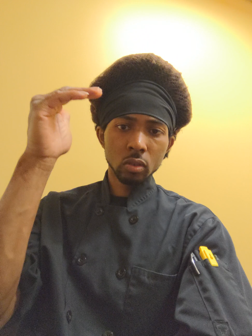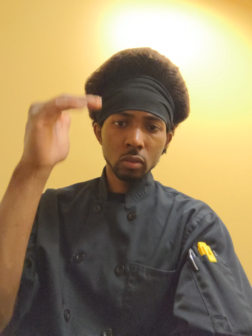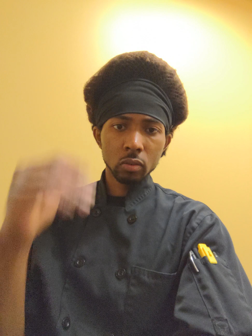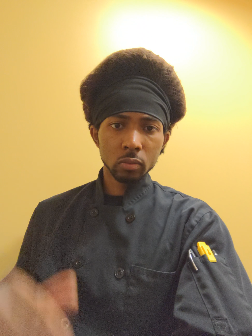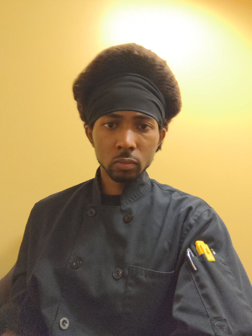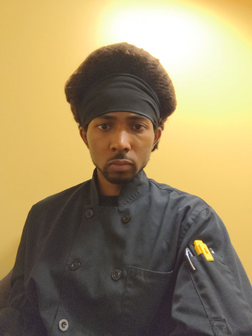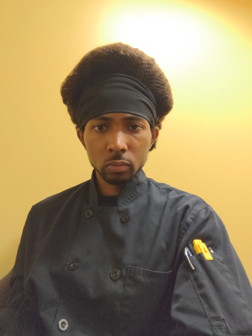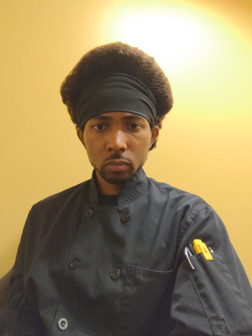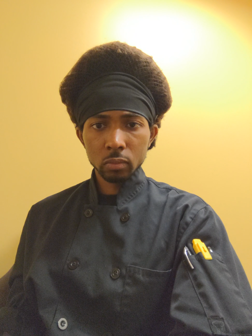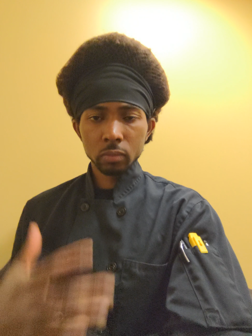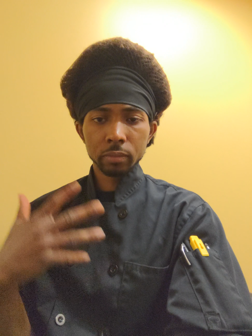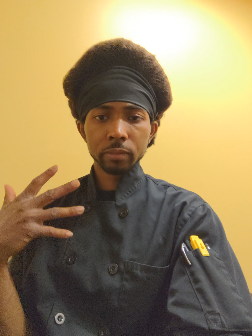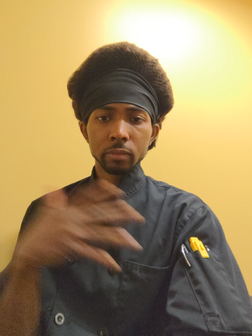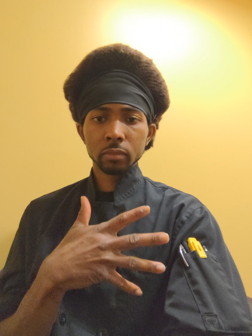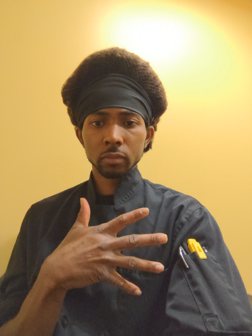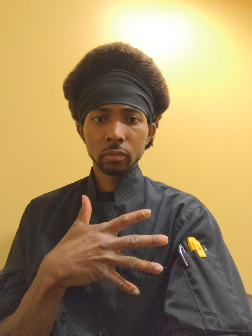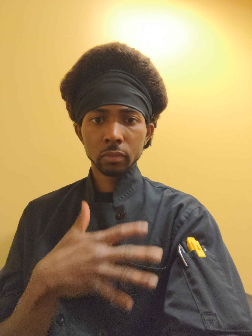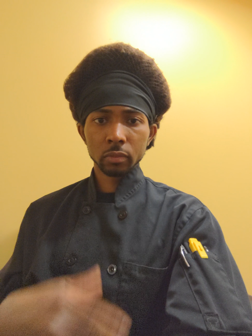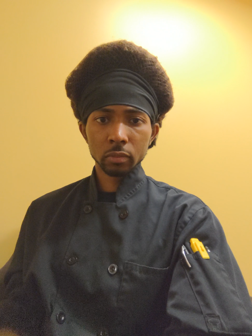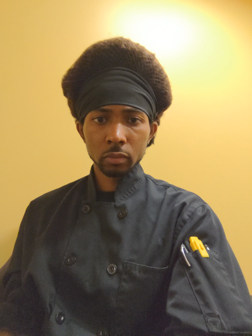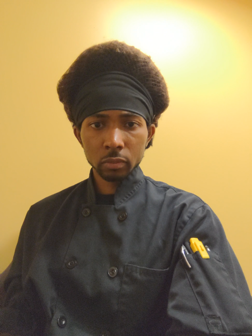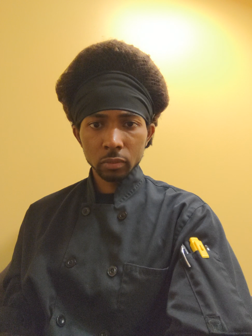scared